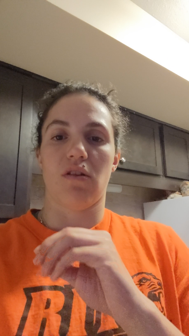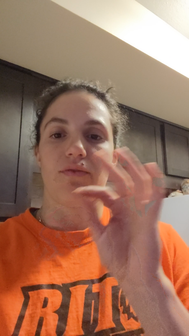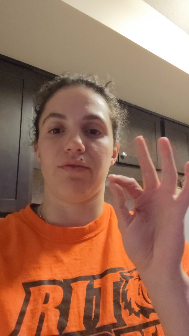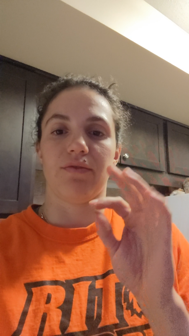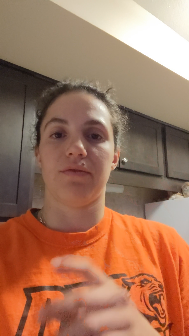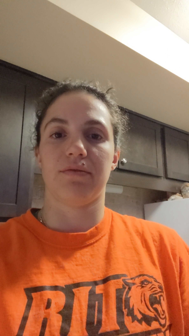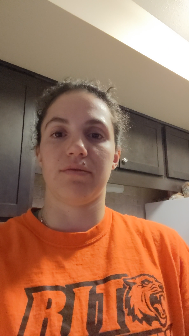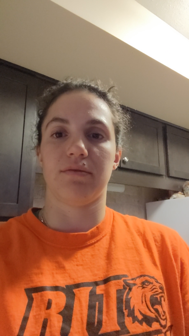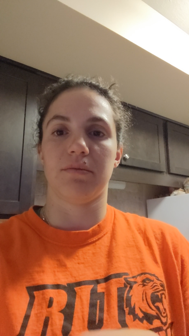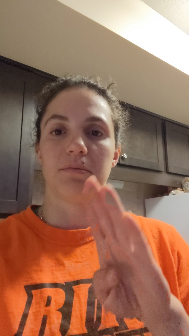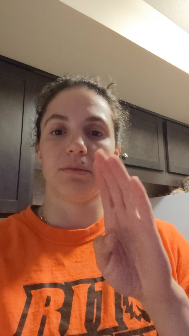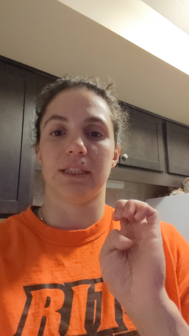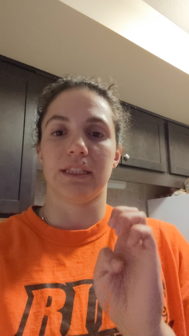be